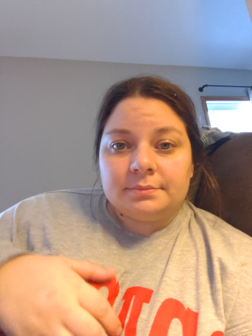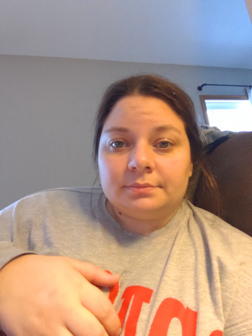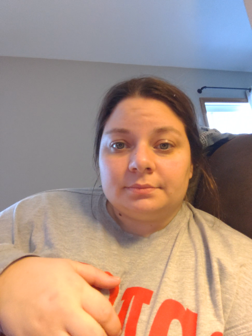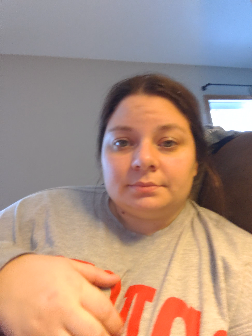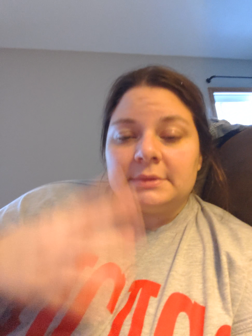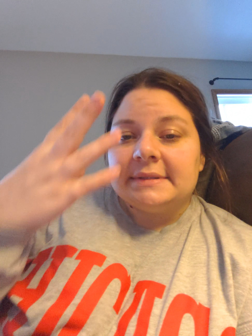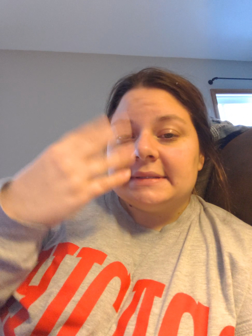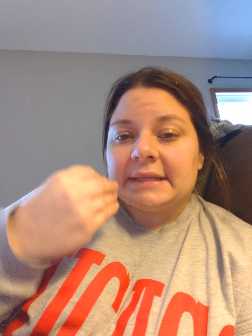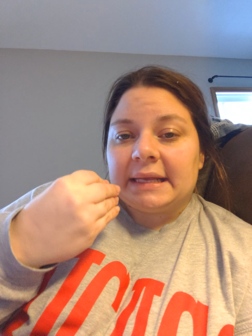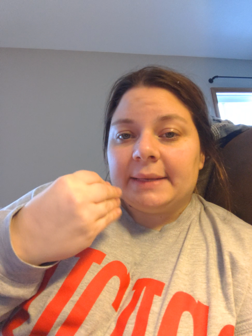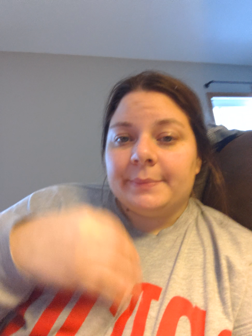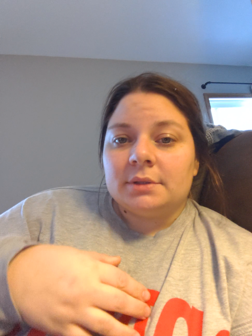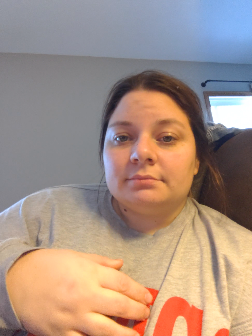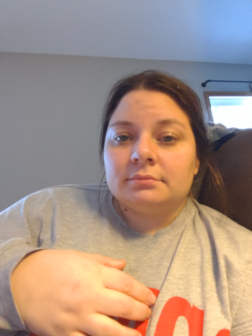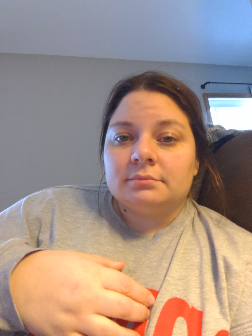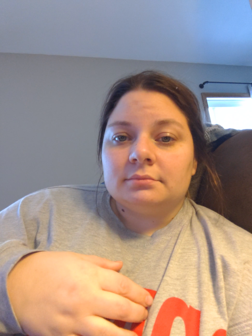sleep